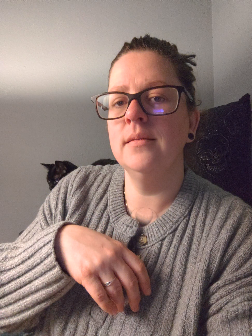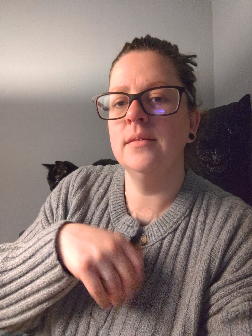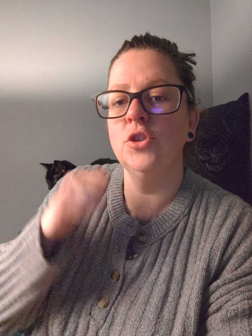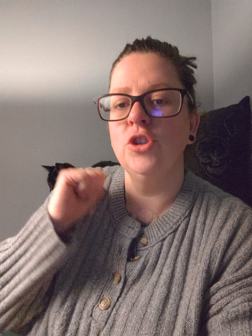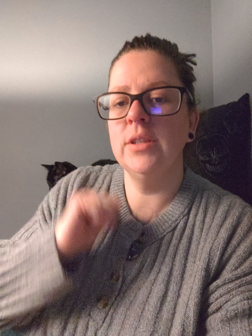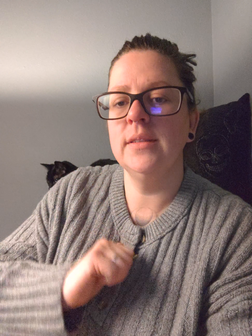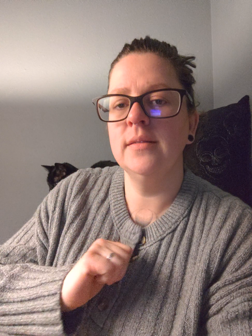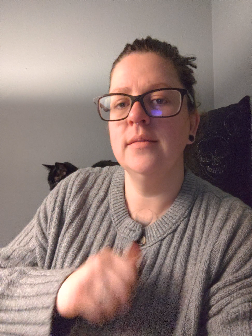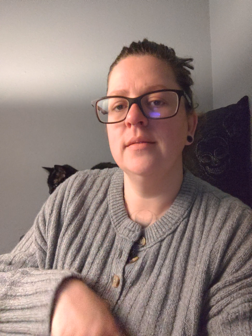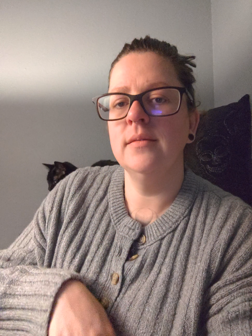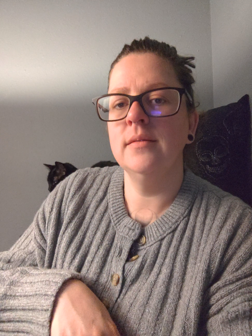jacket